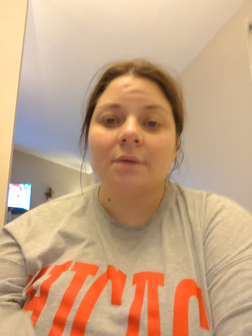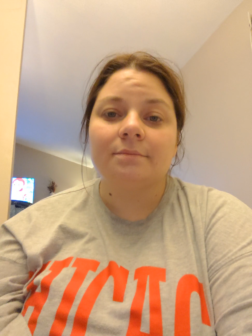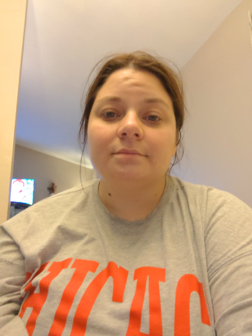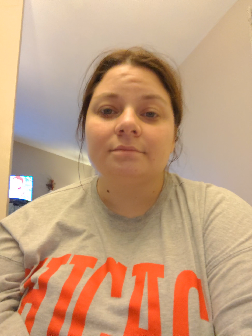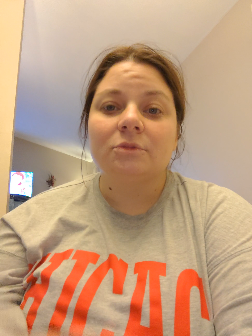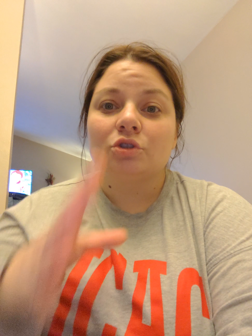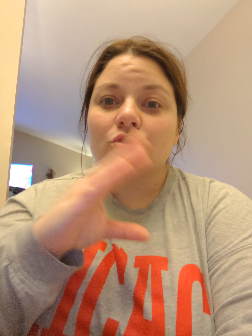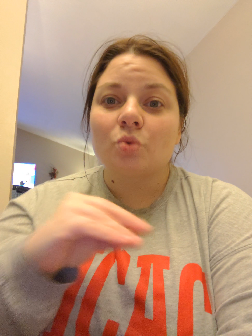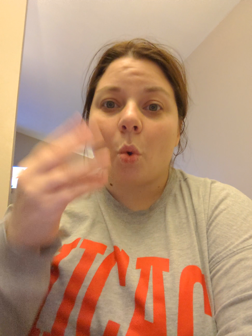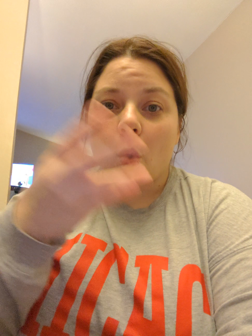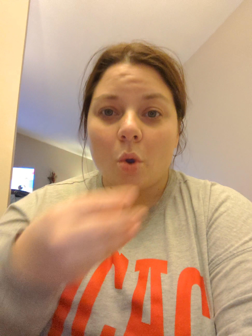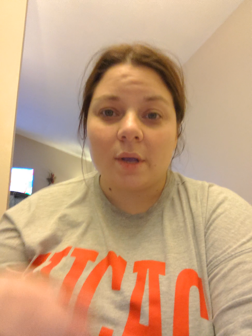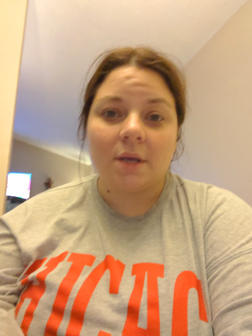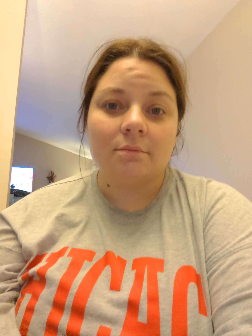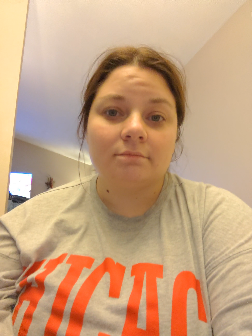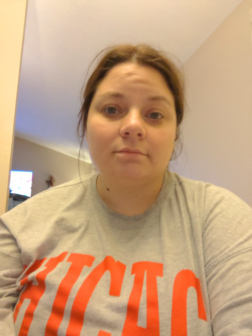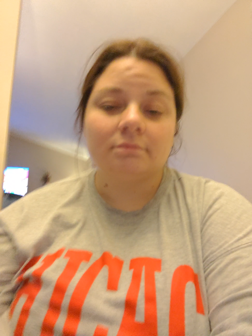story